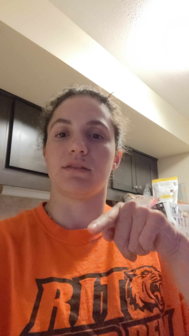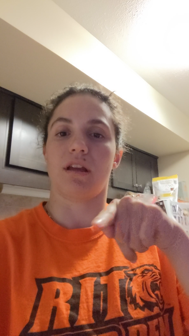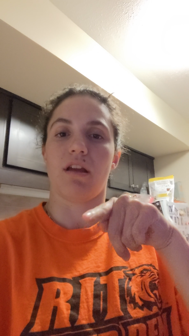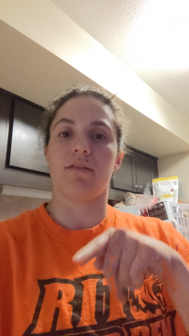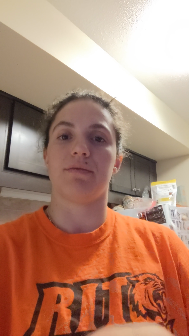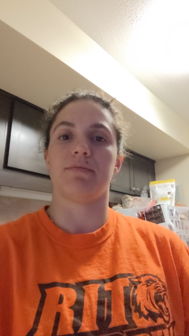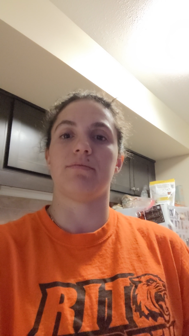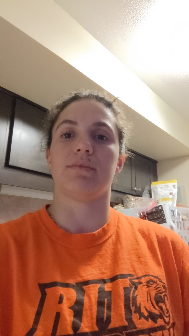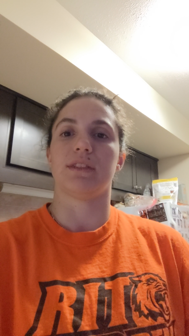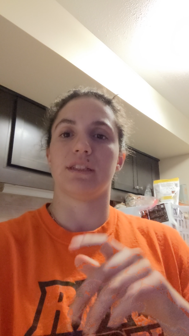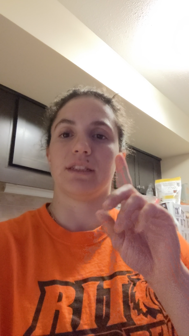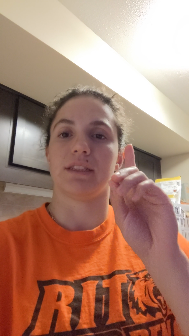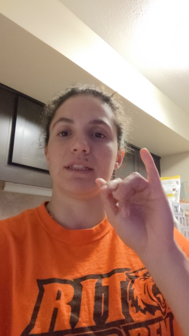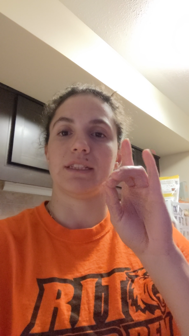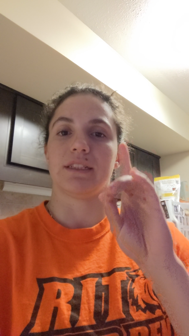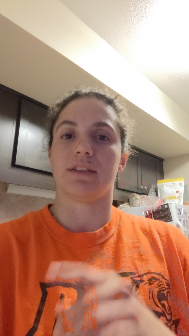did